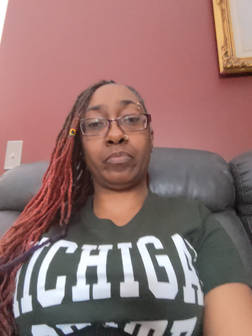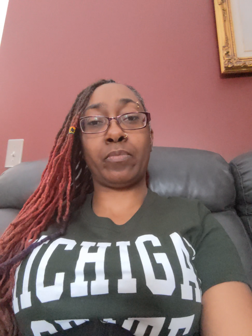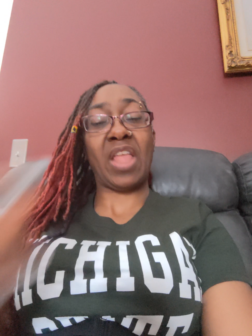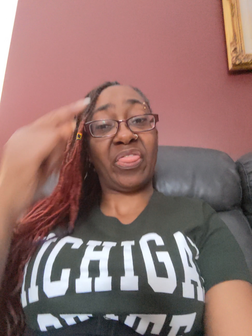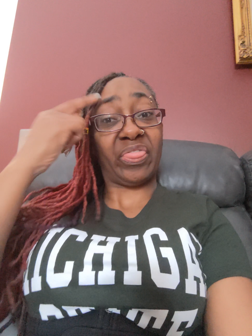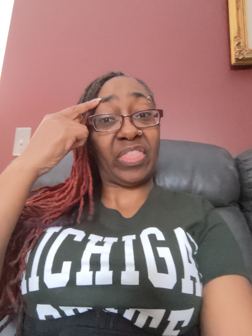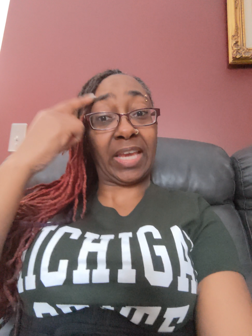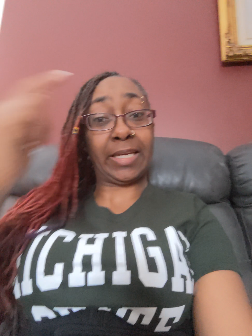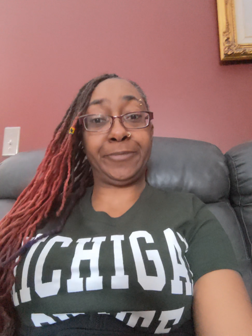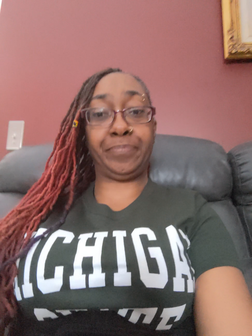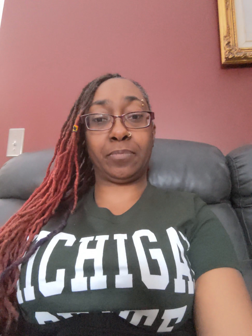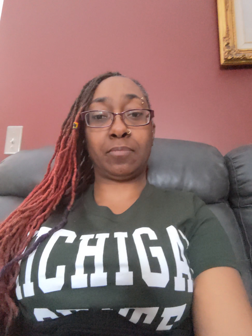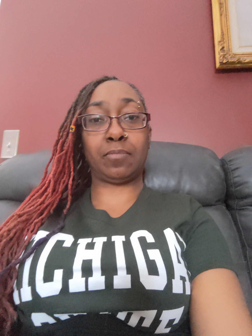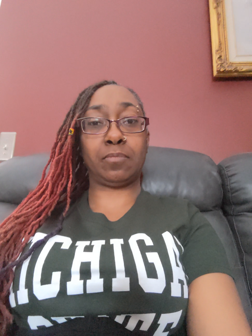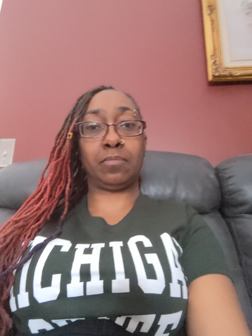think